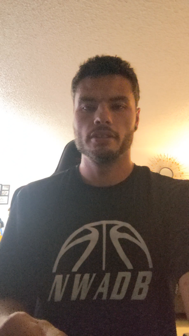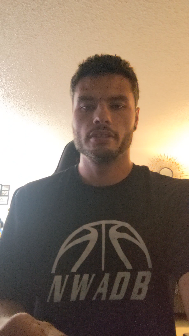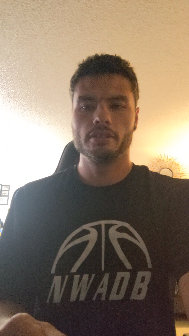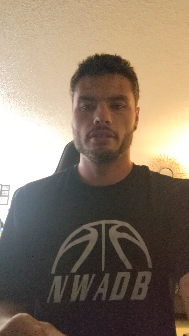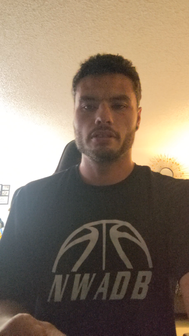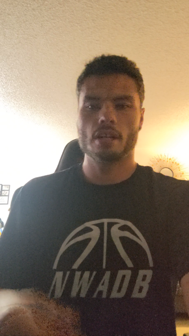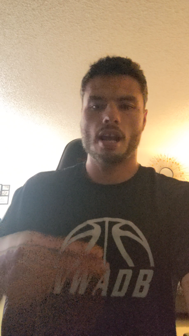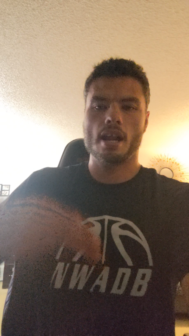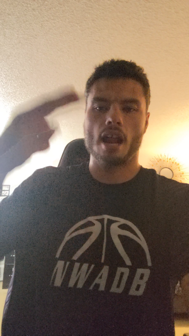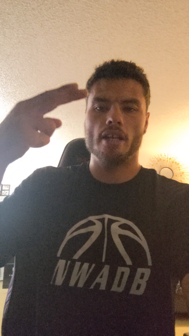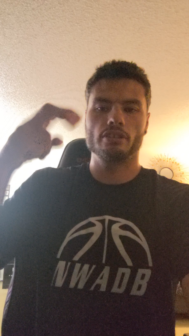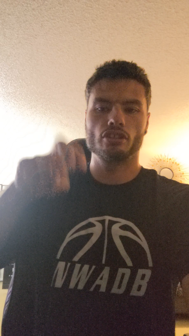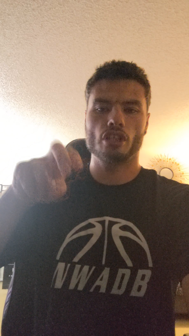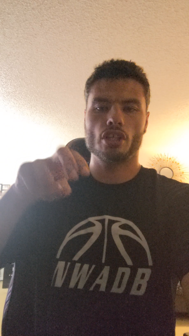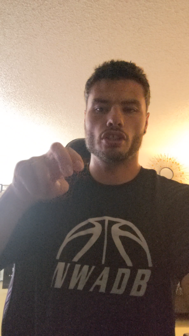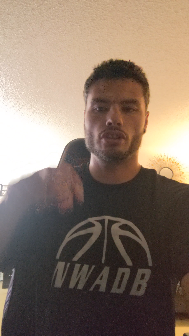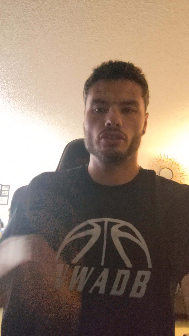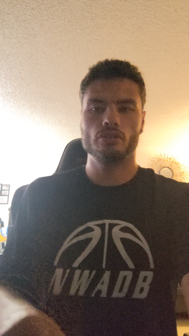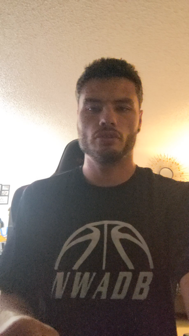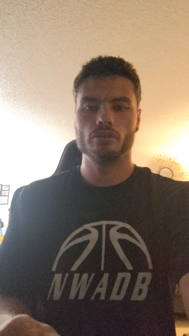high chair